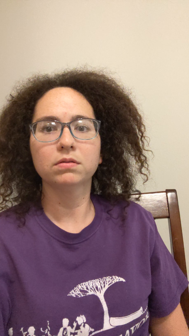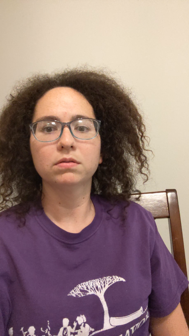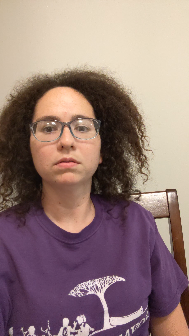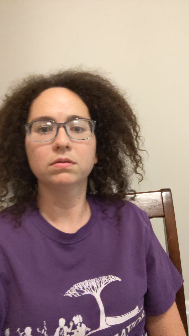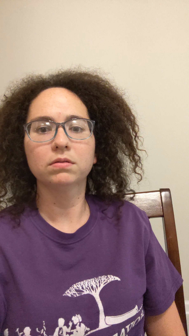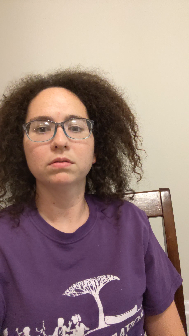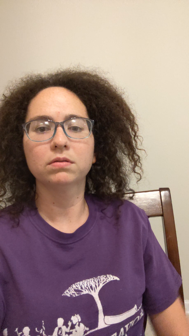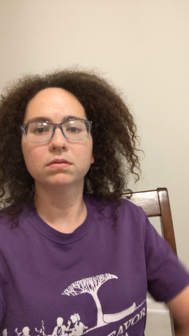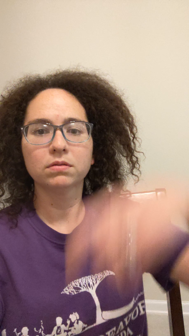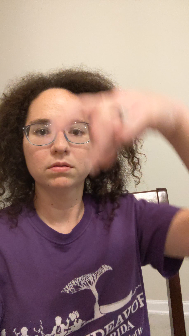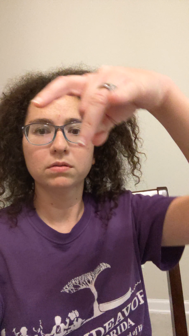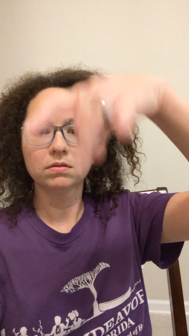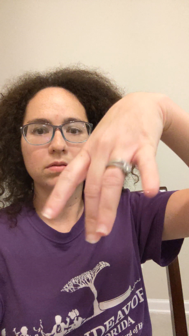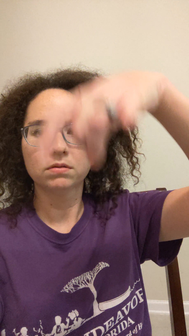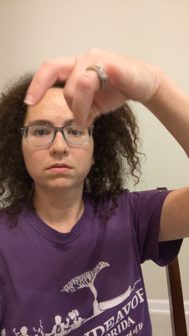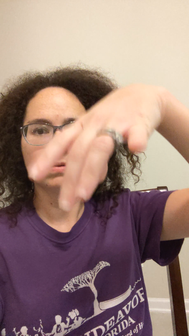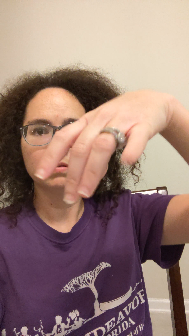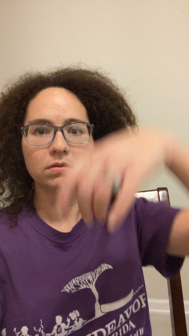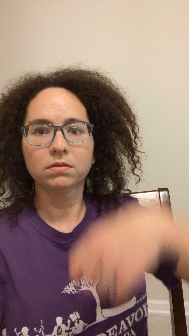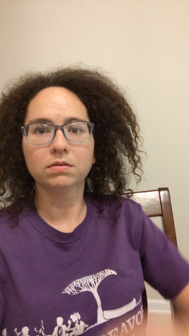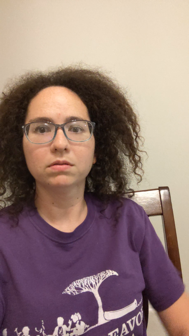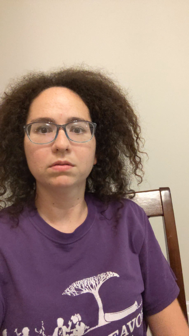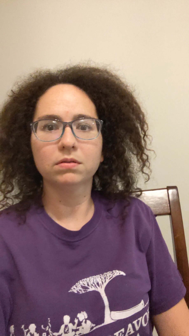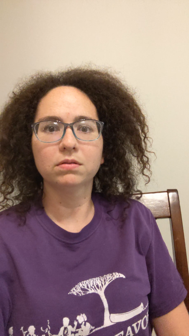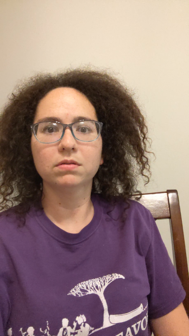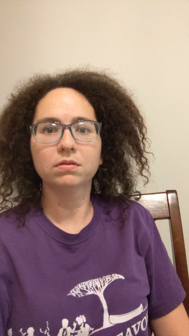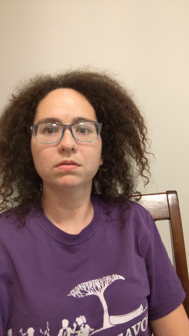pumpkin